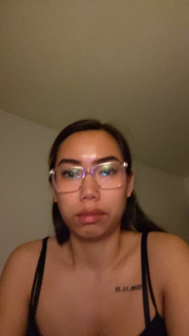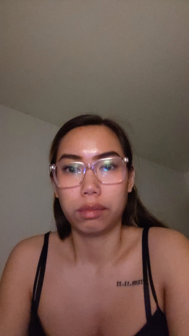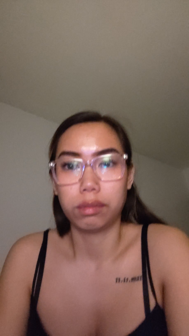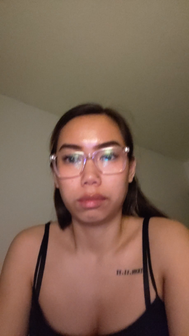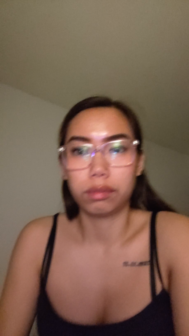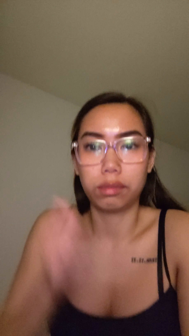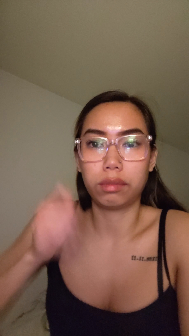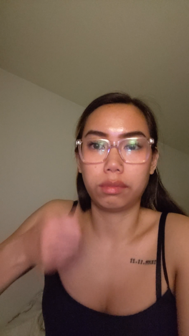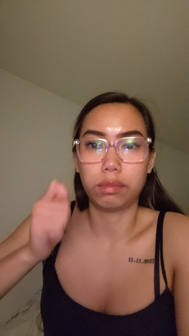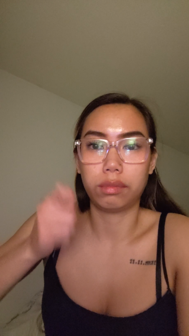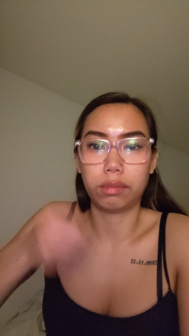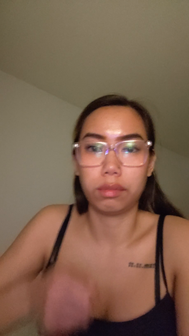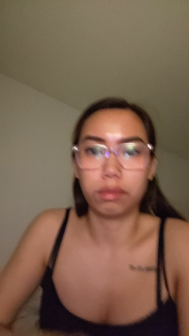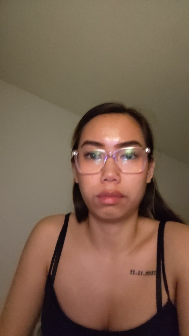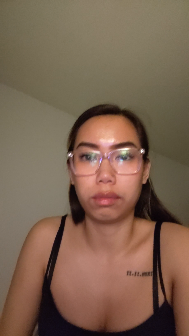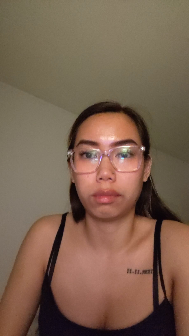hammer